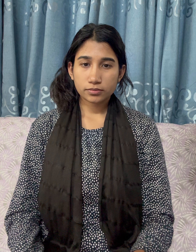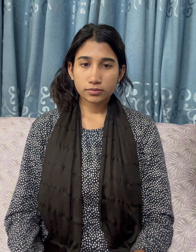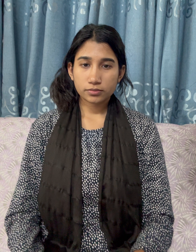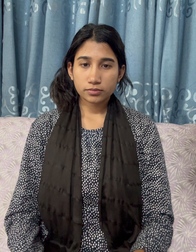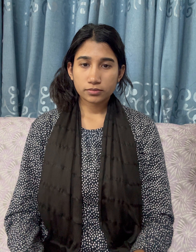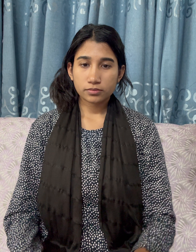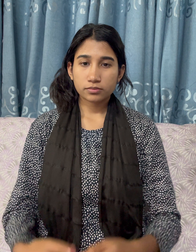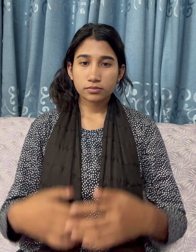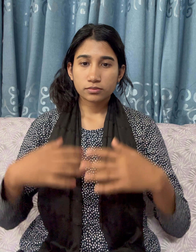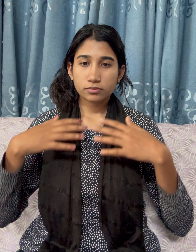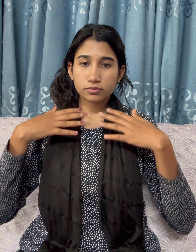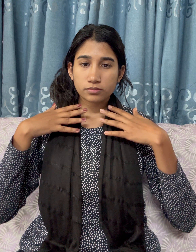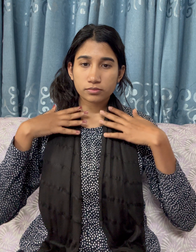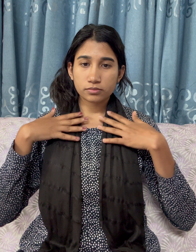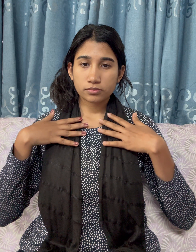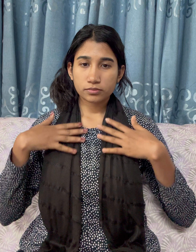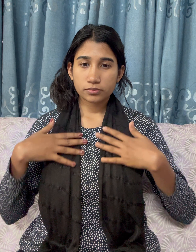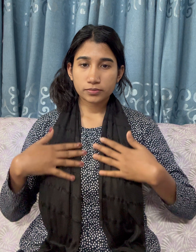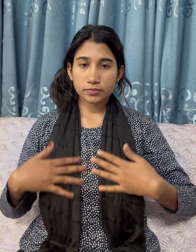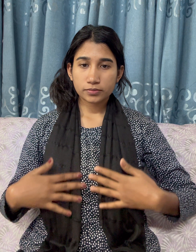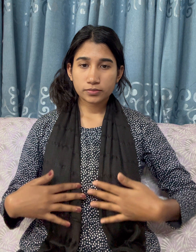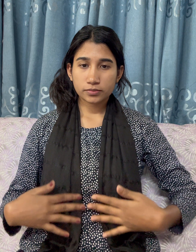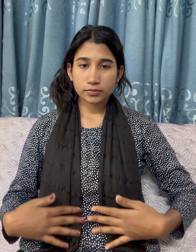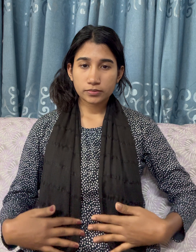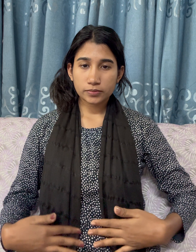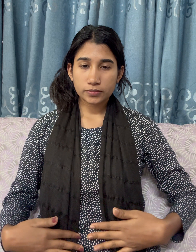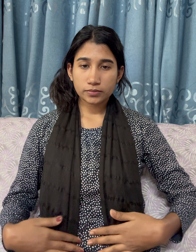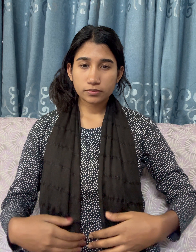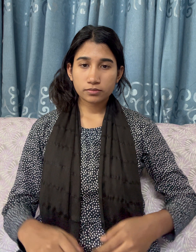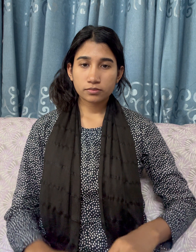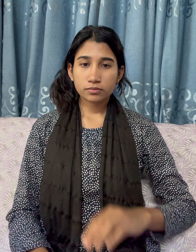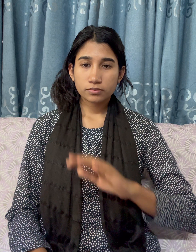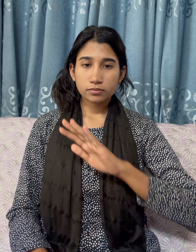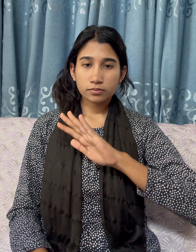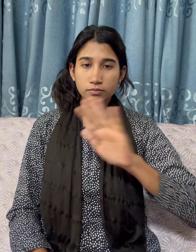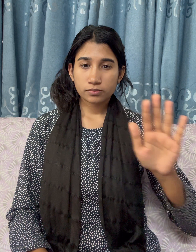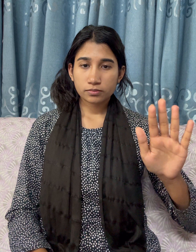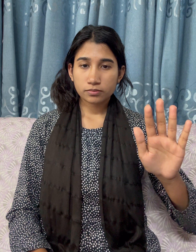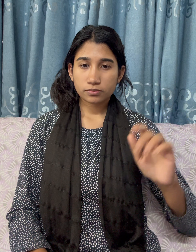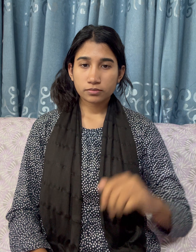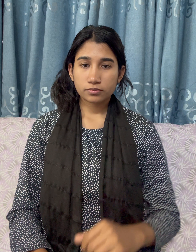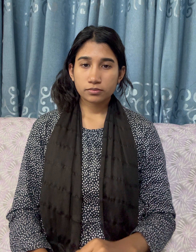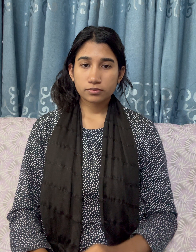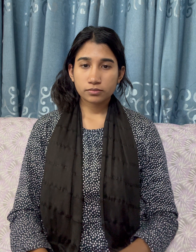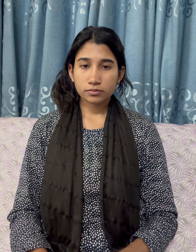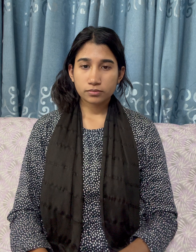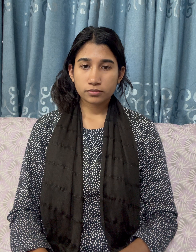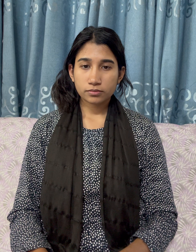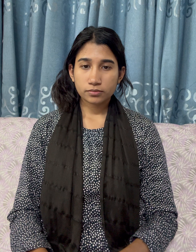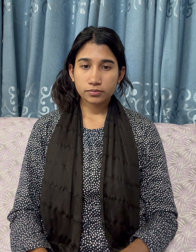অসুস্থ